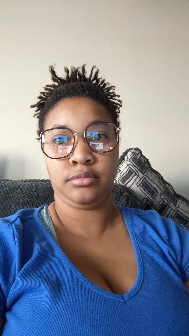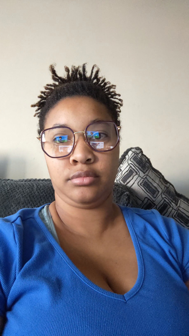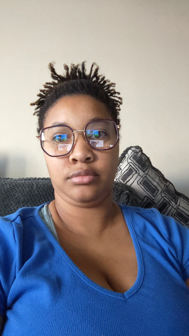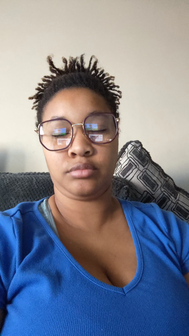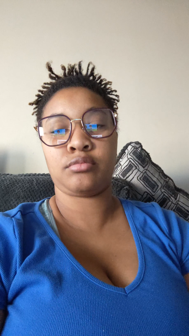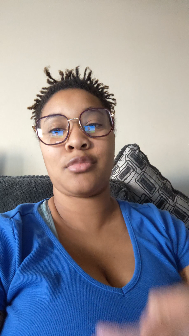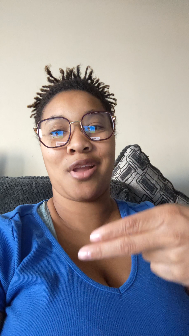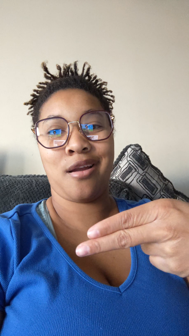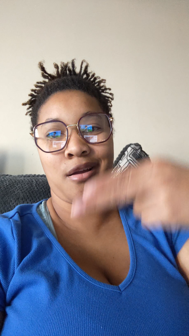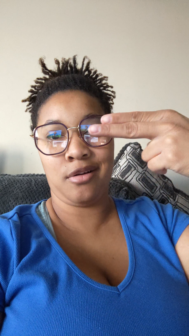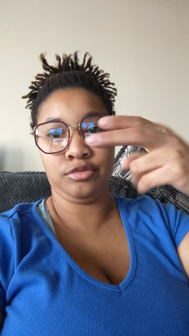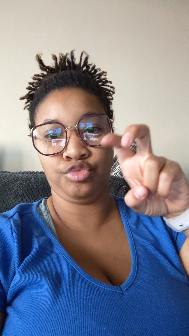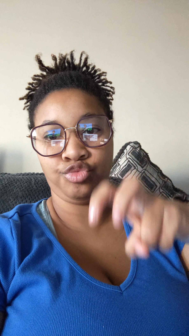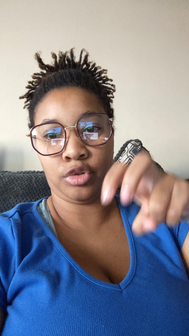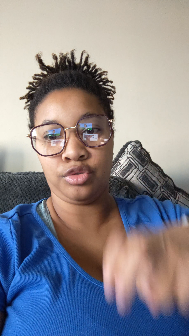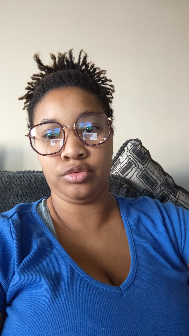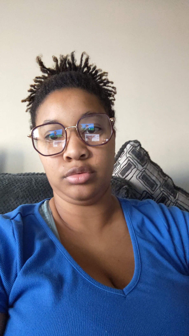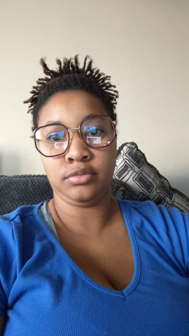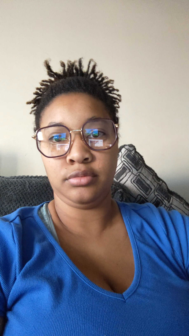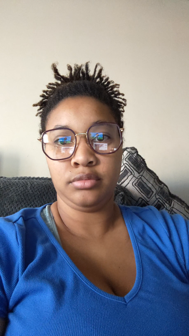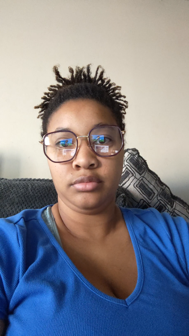high chair